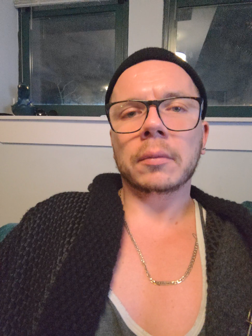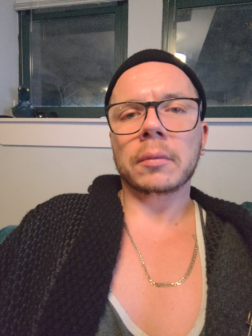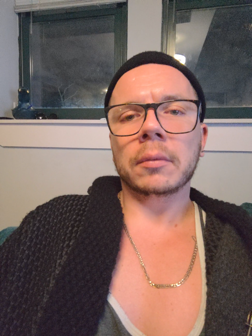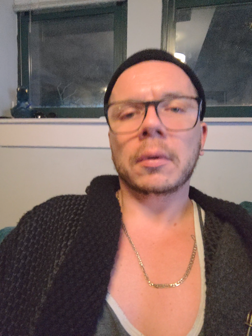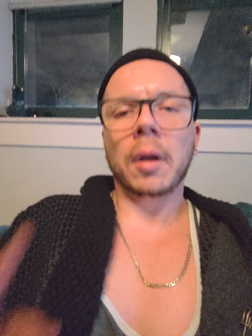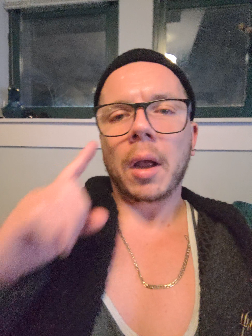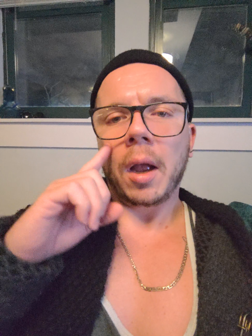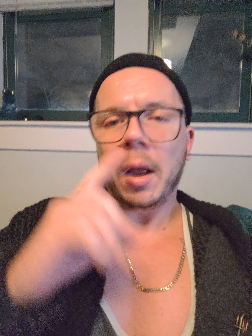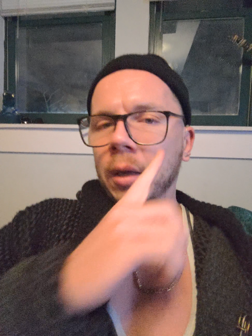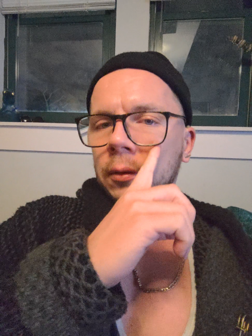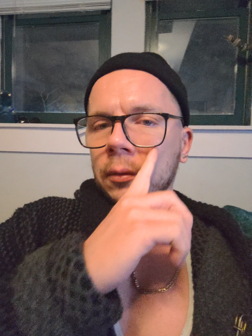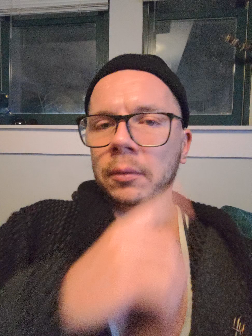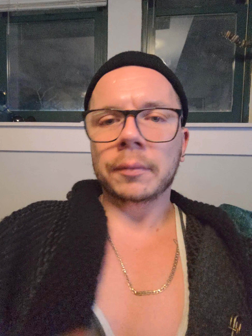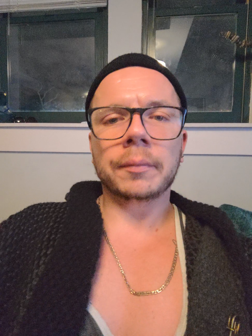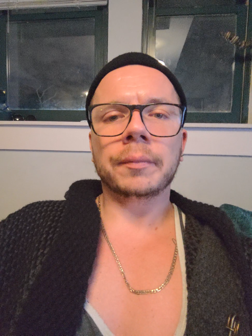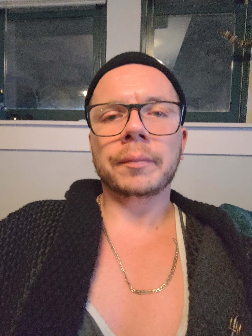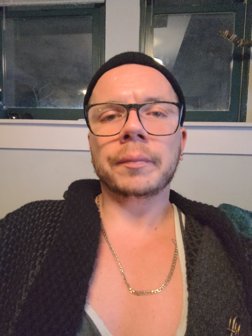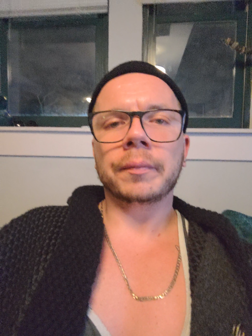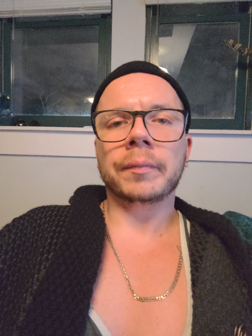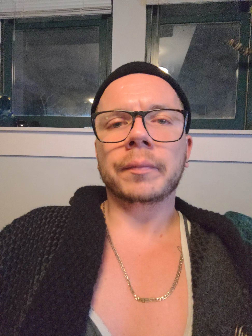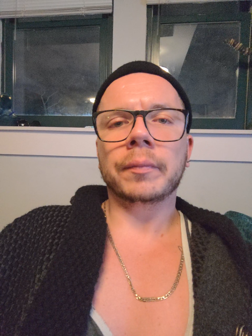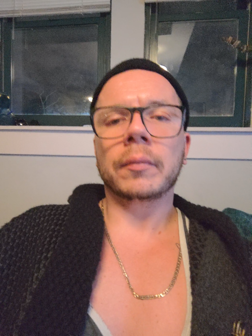eye